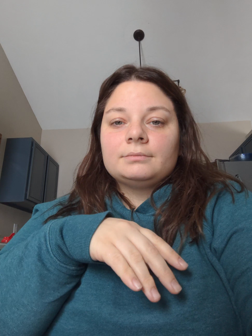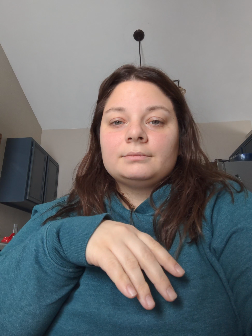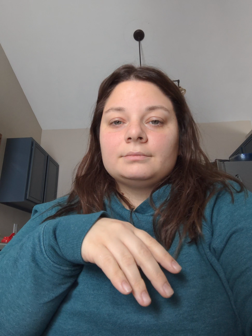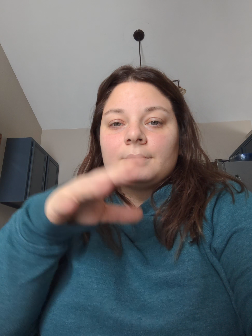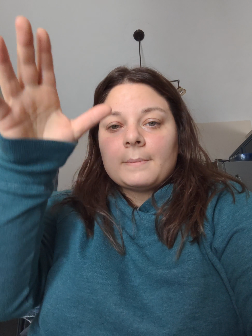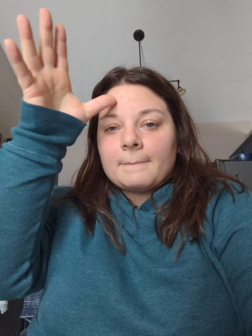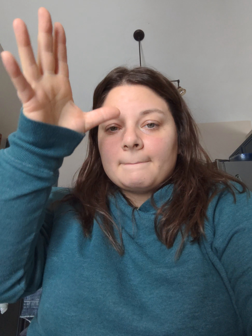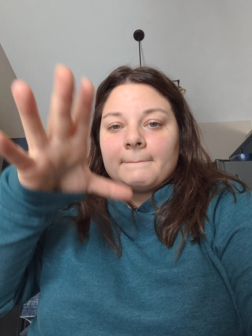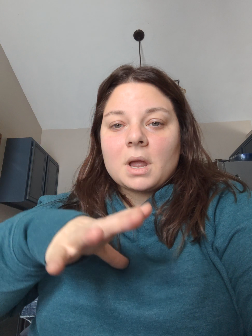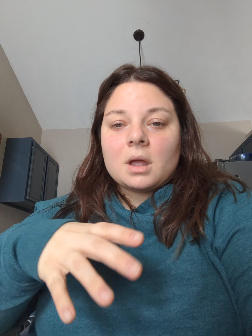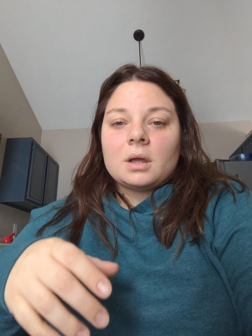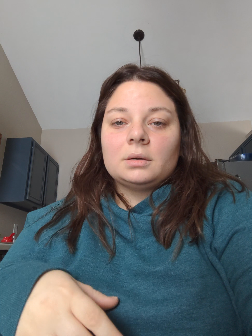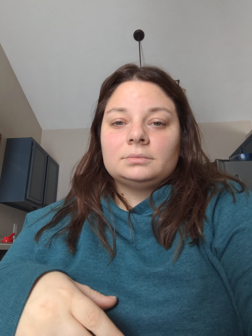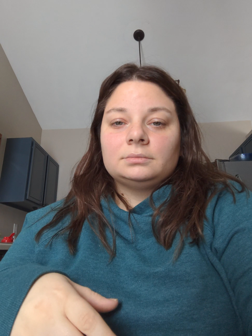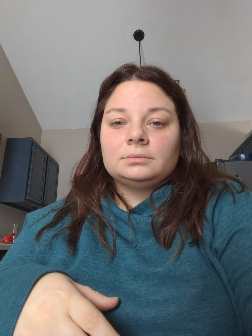man